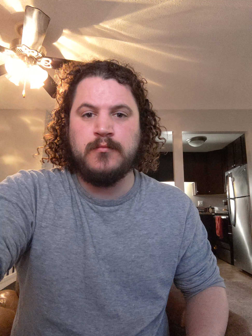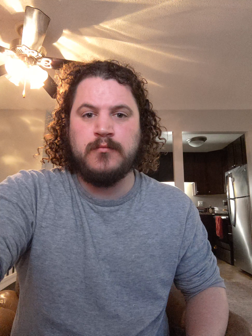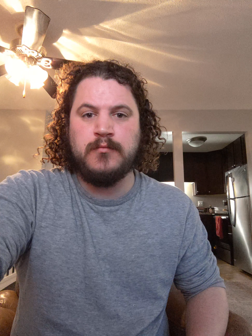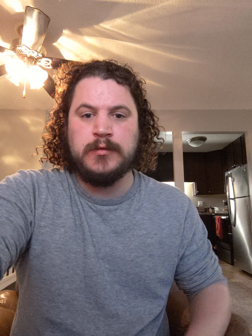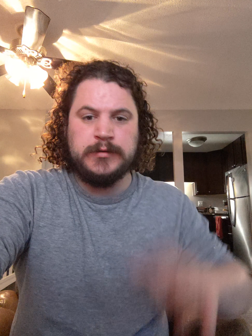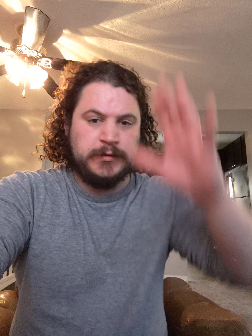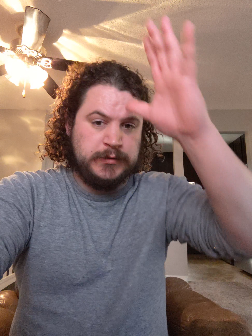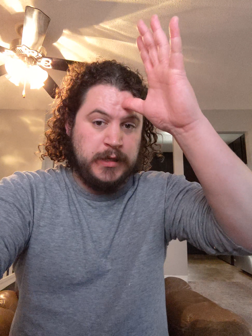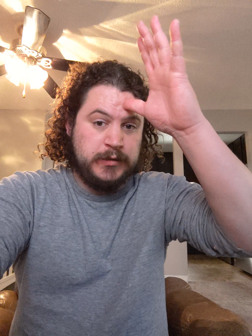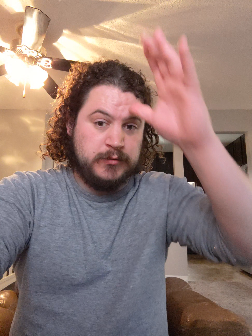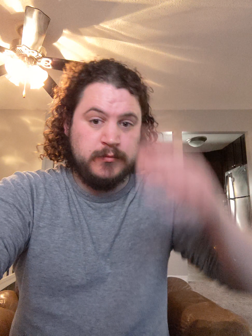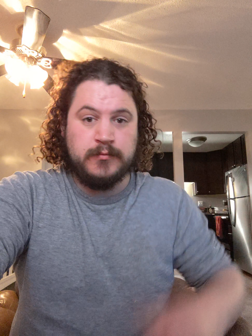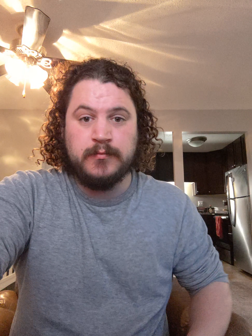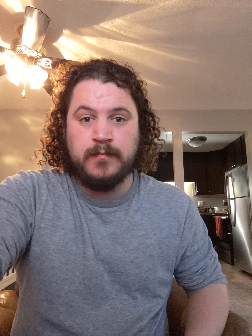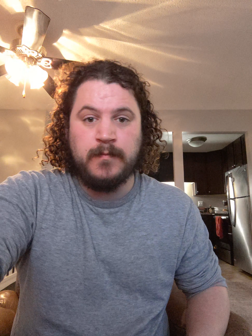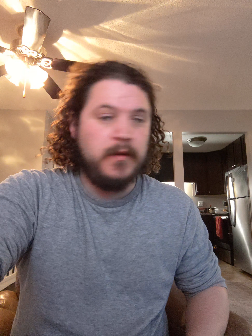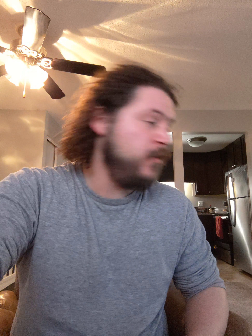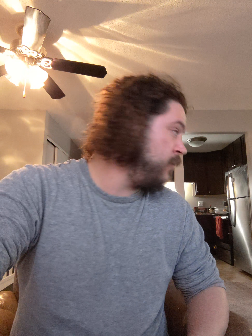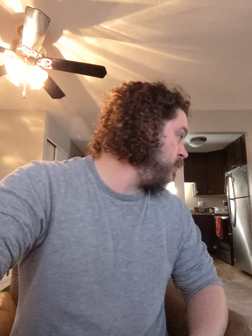dad